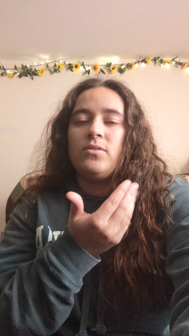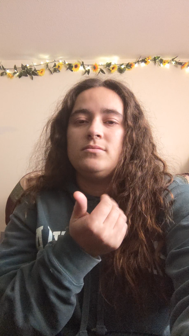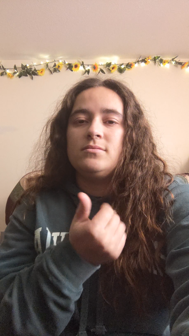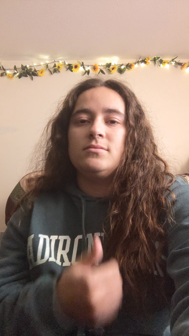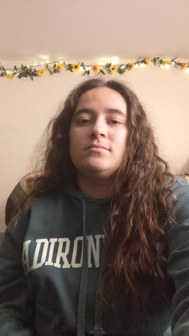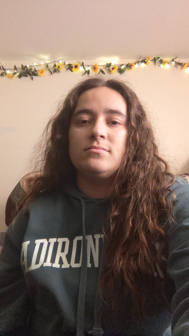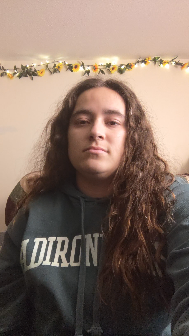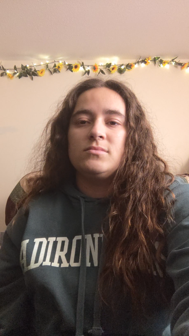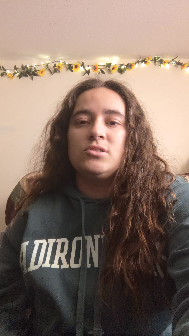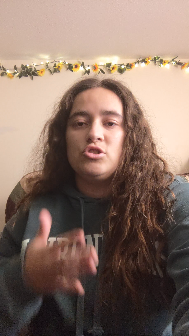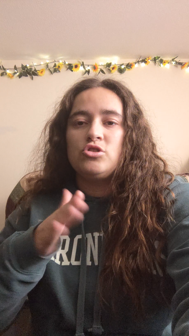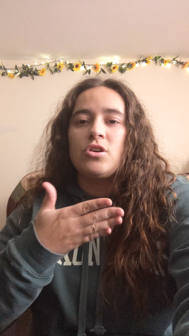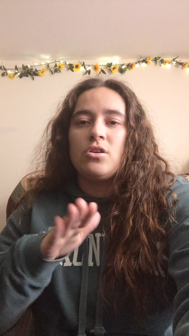share